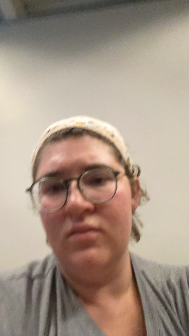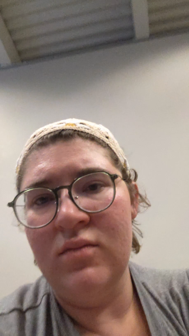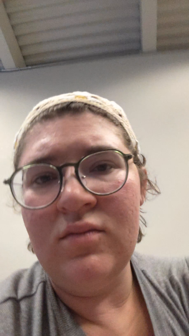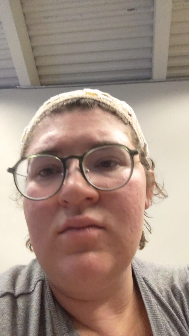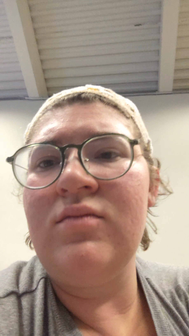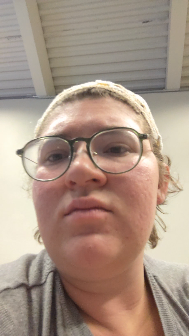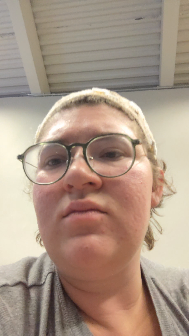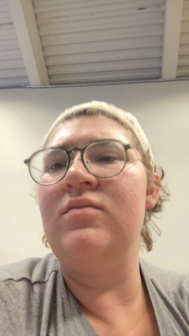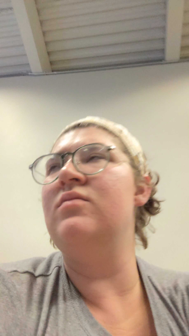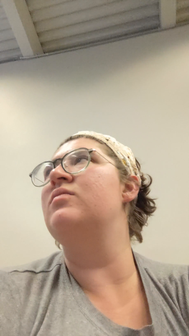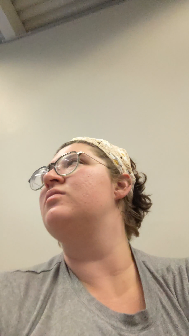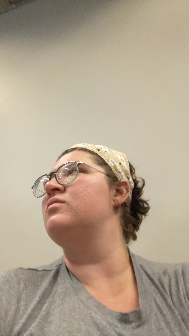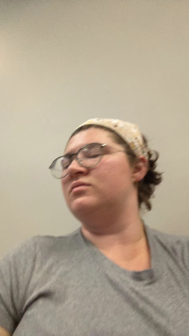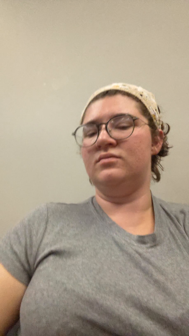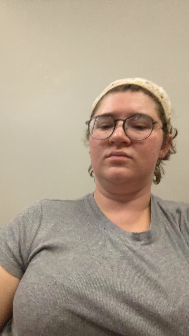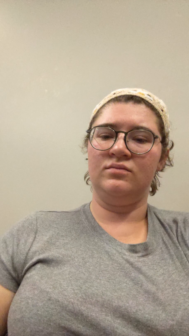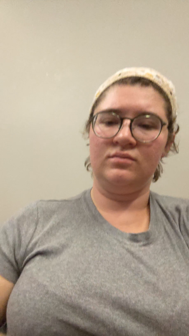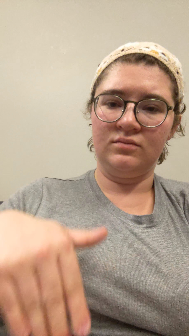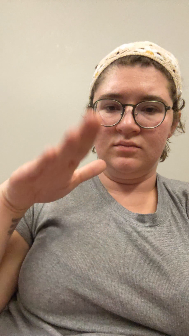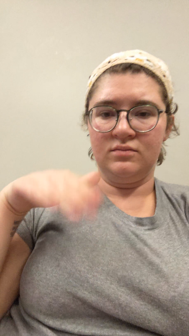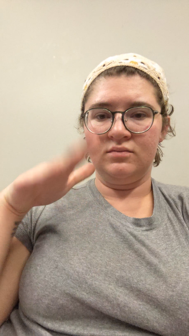paint